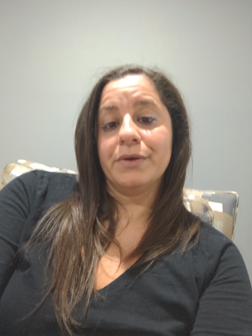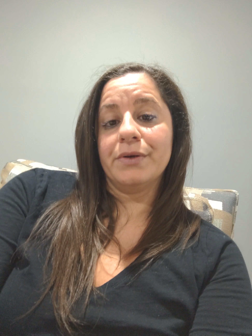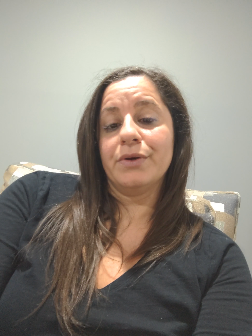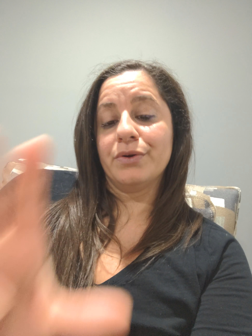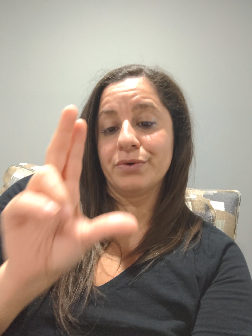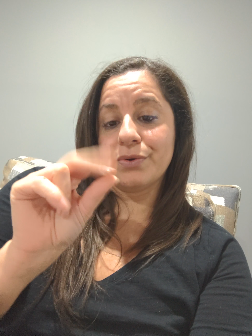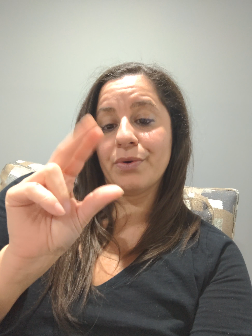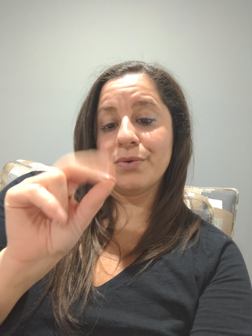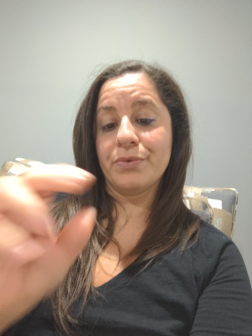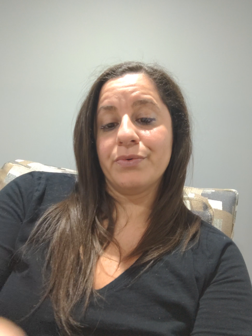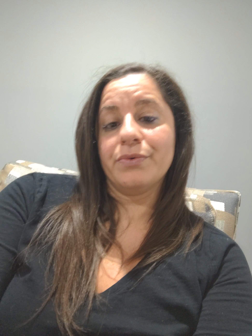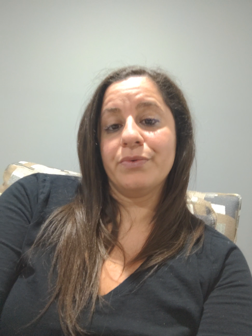no